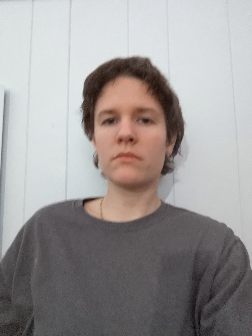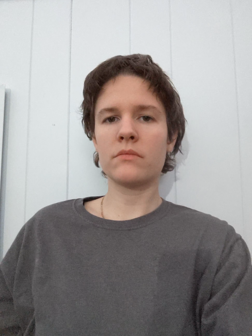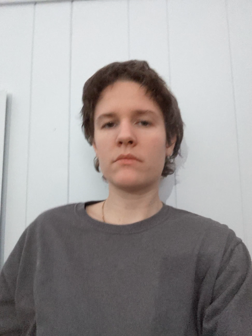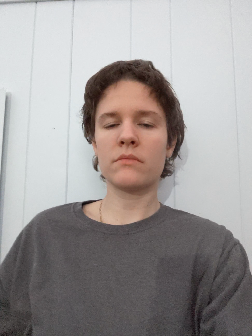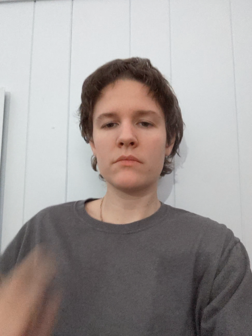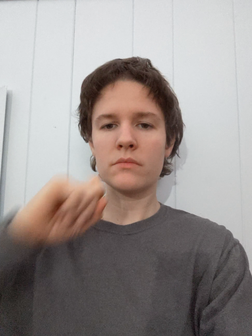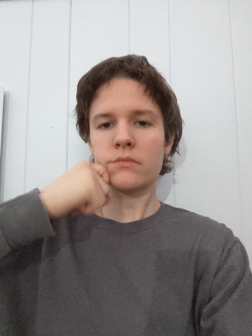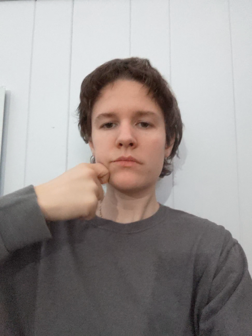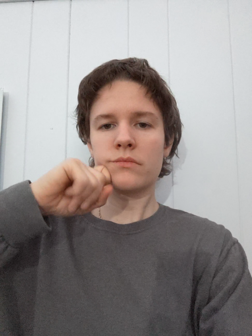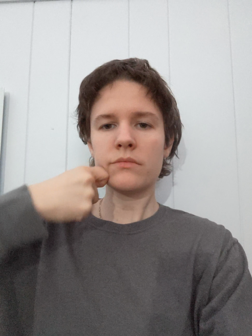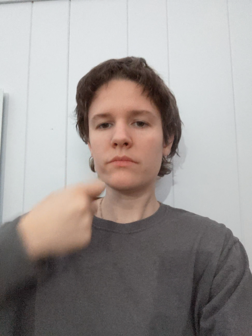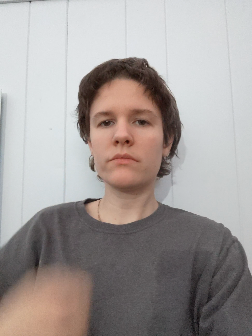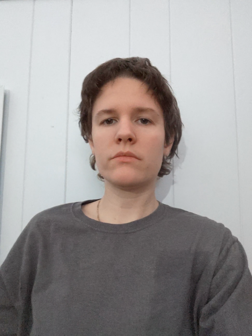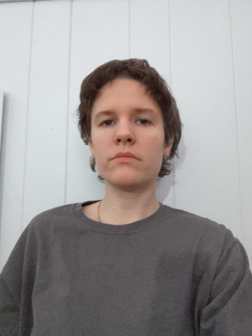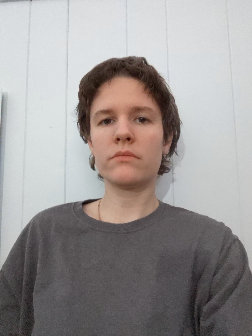apple